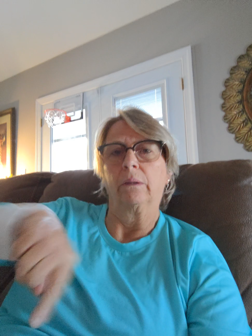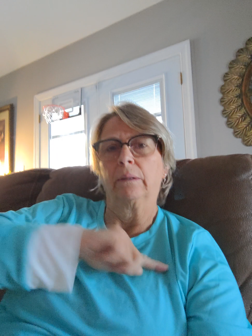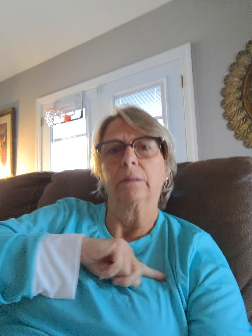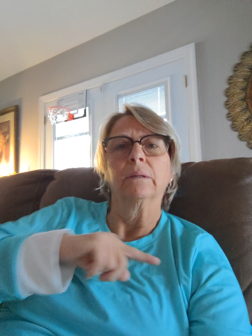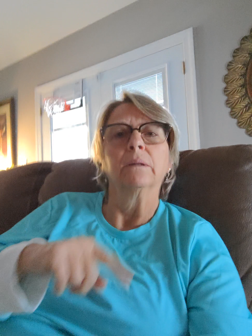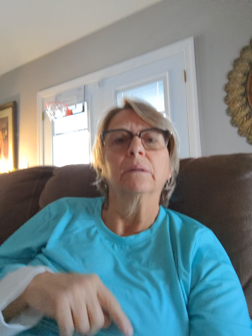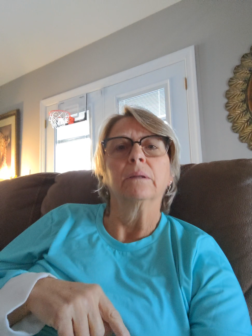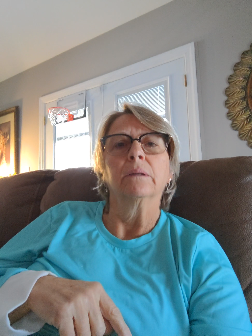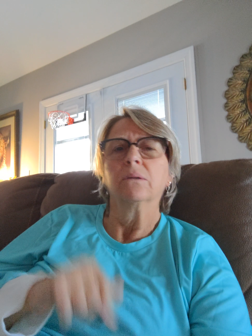we